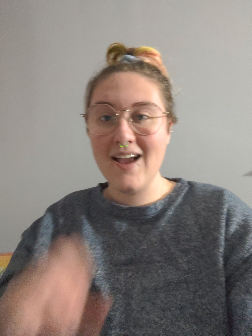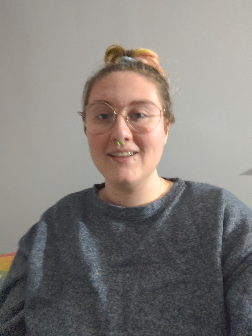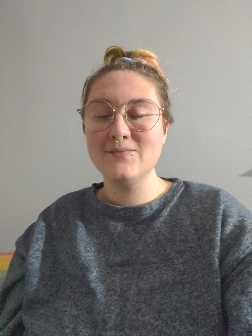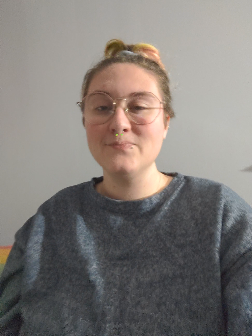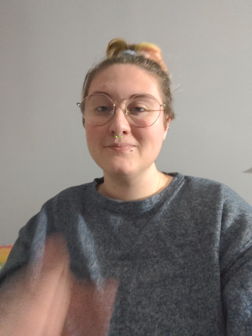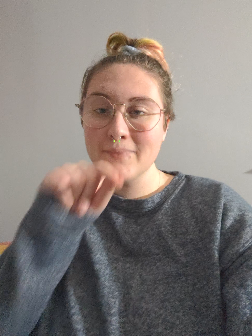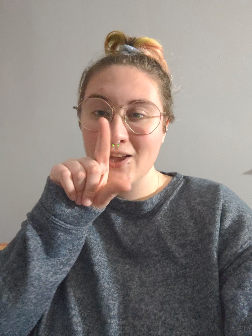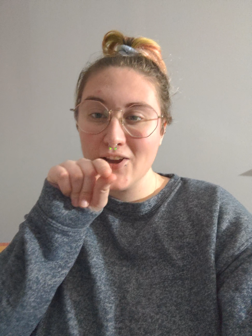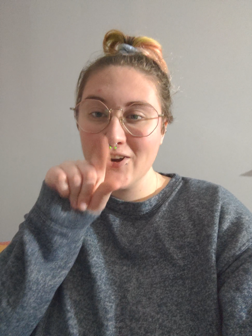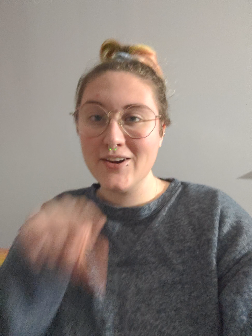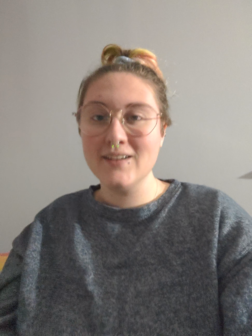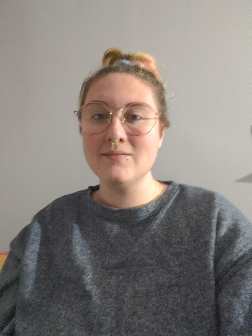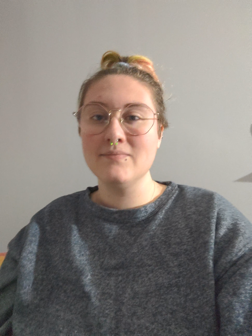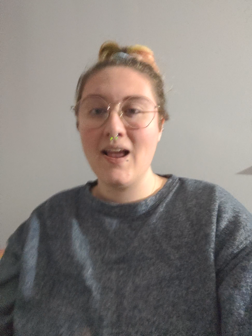bird